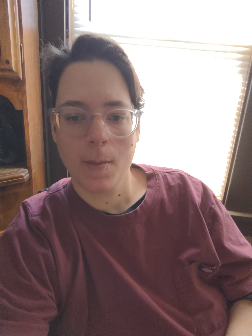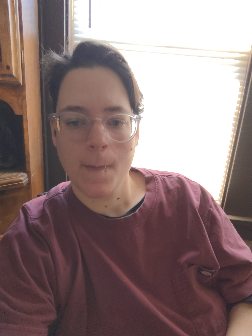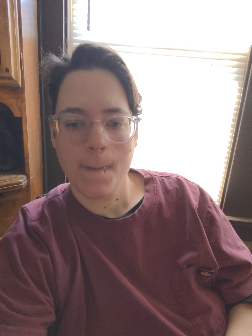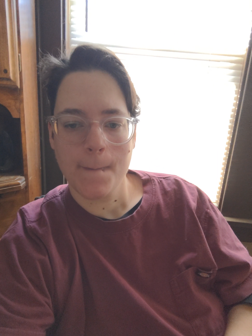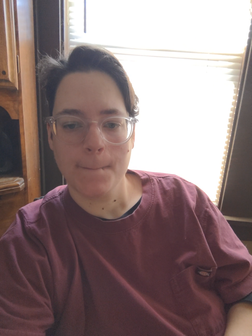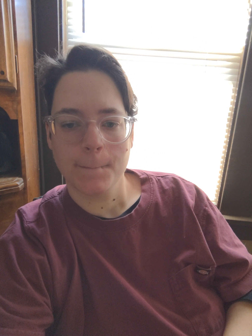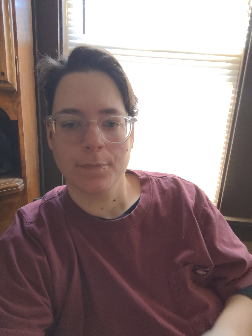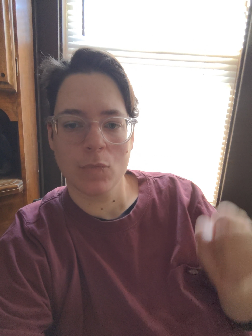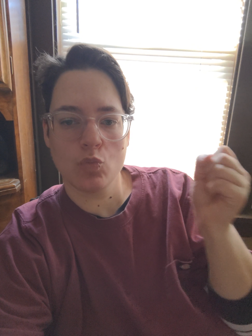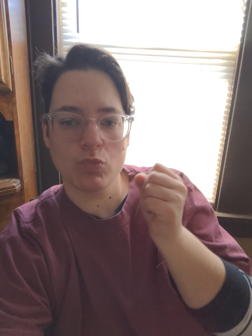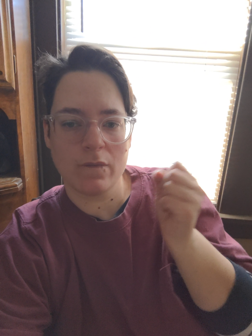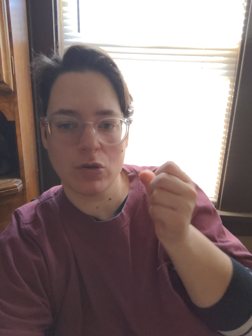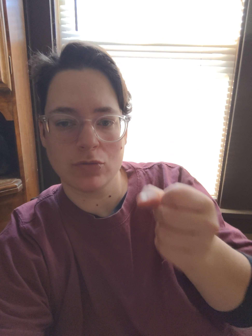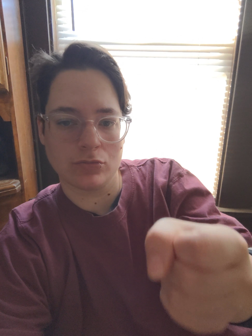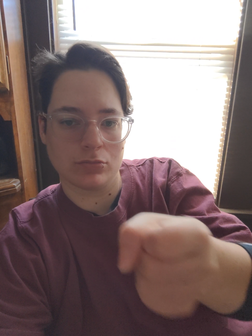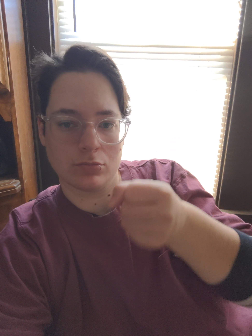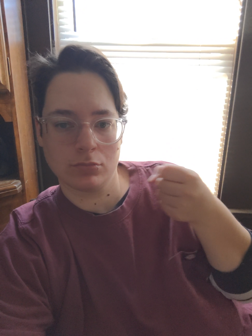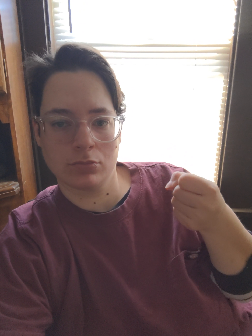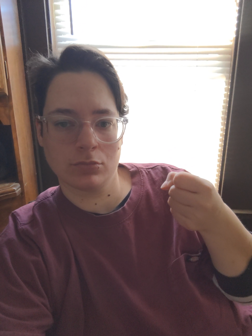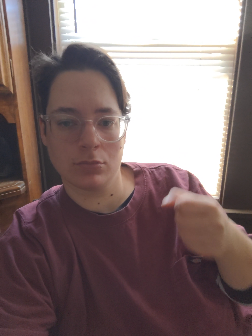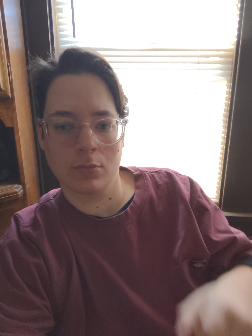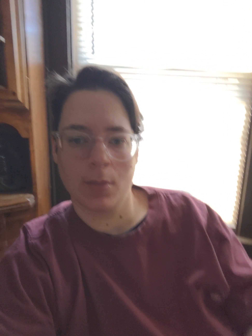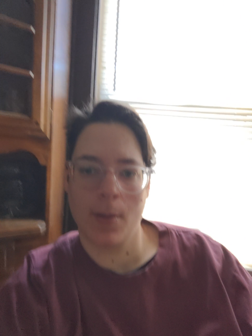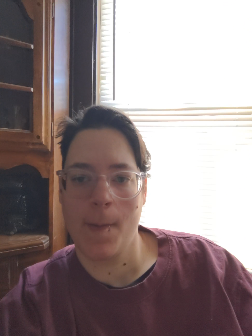refrigerator